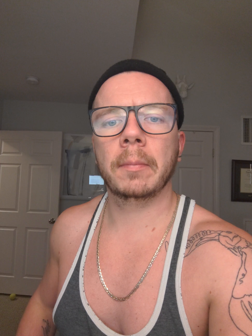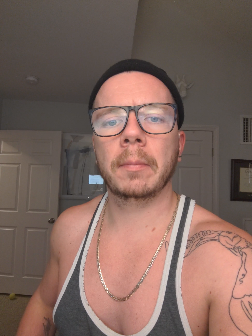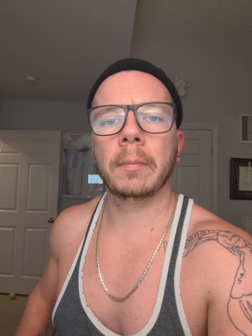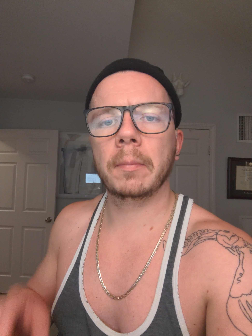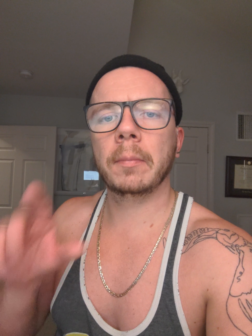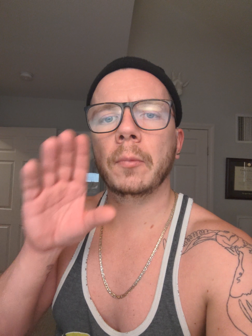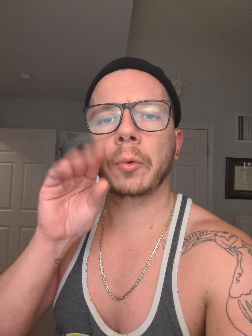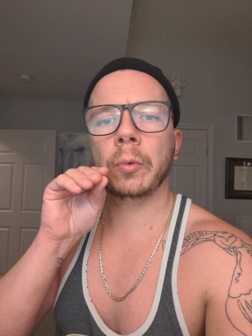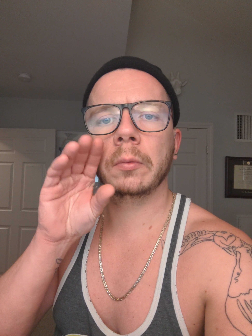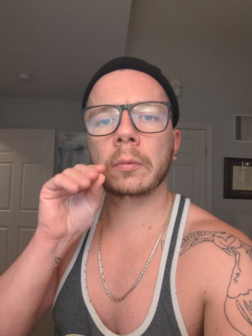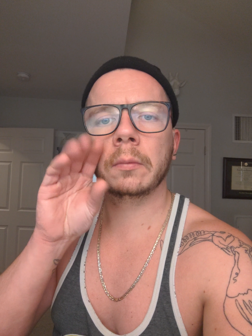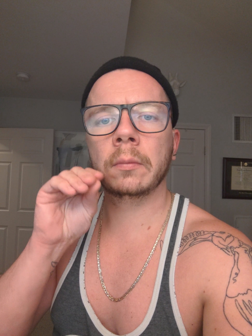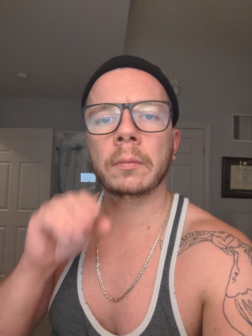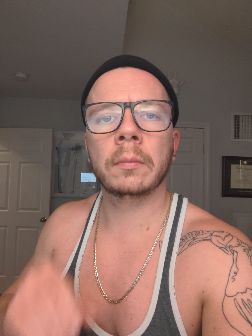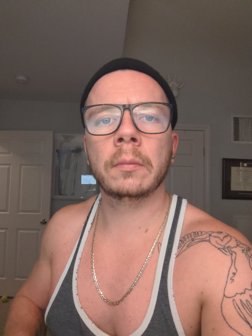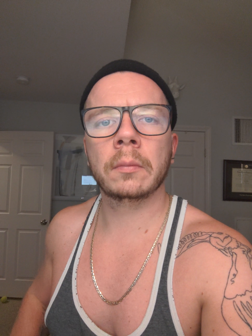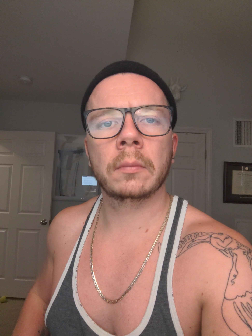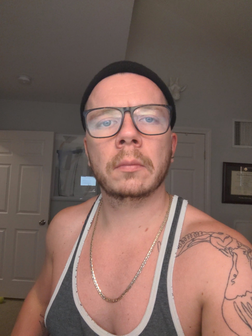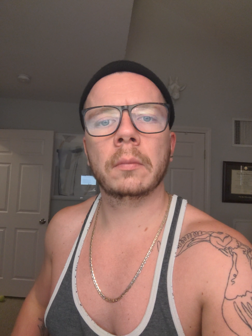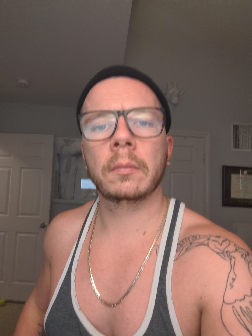goose